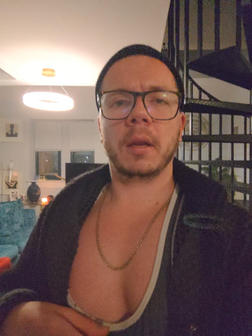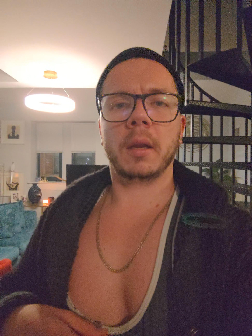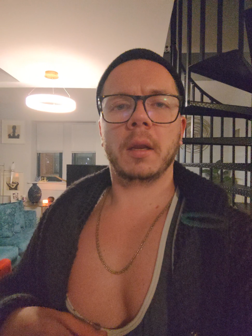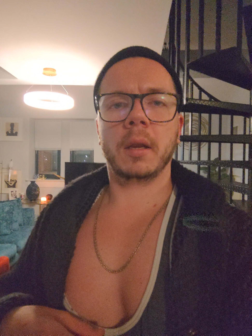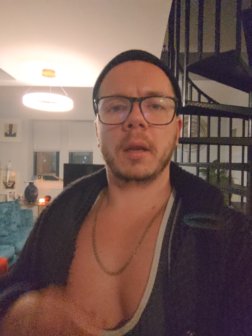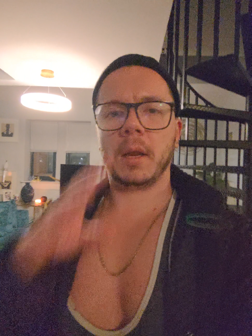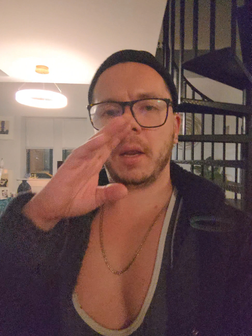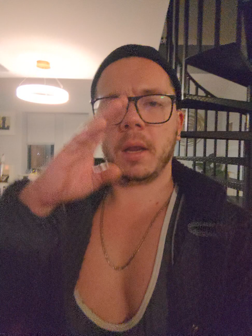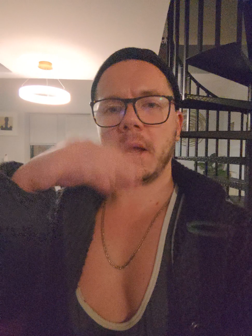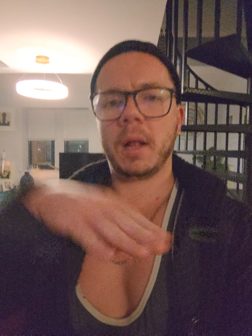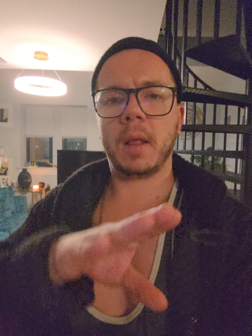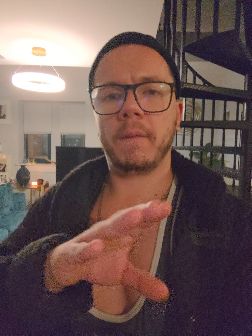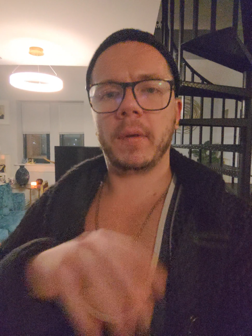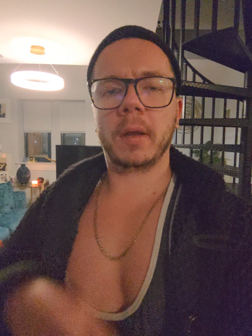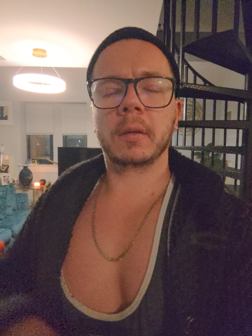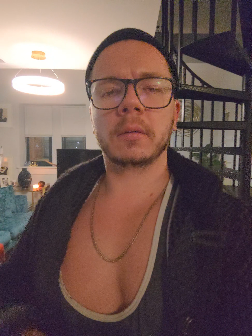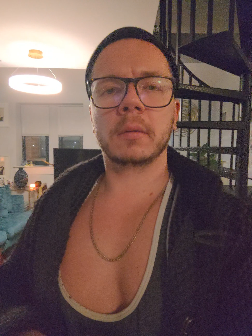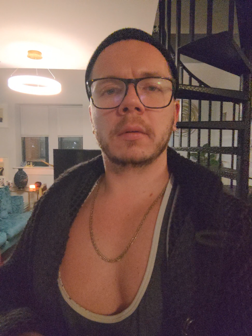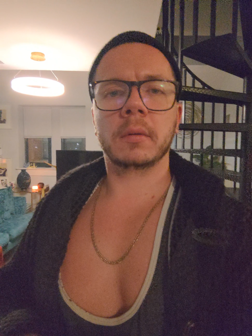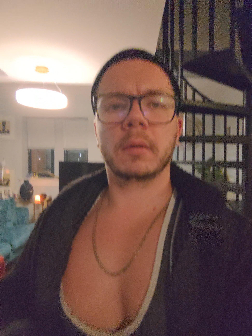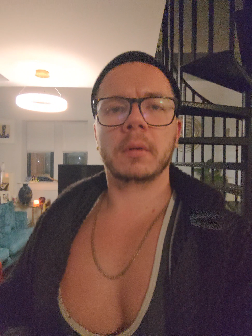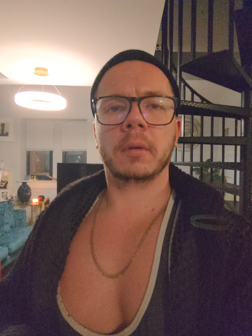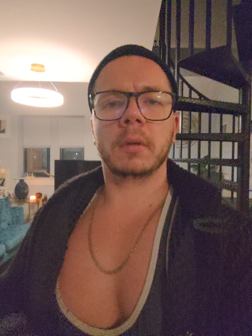elephant